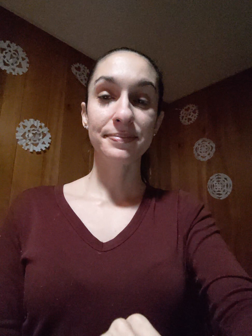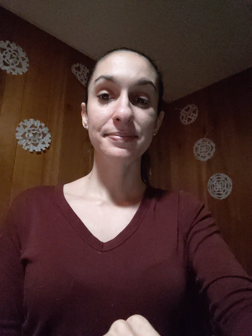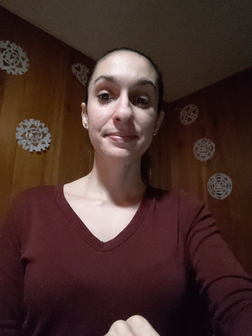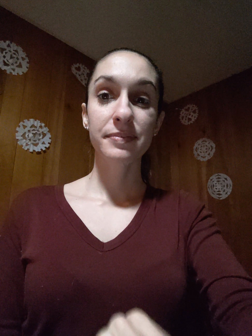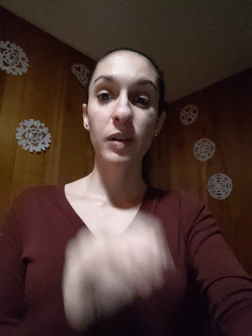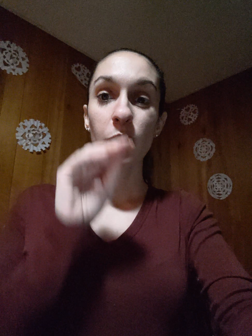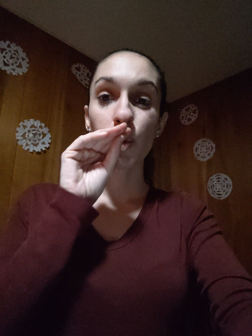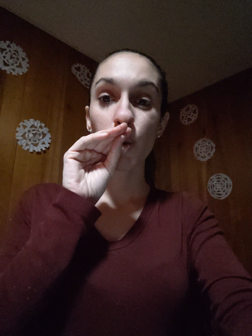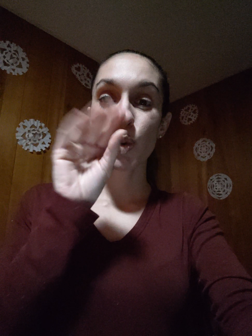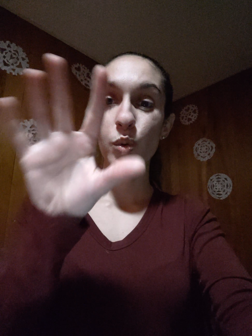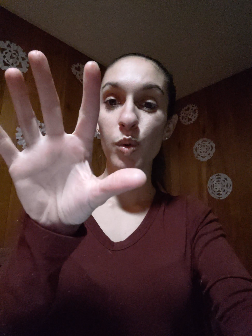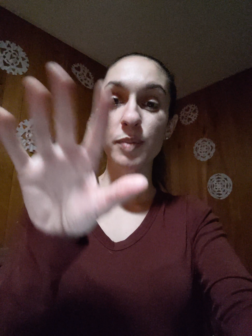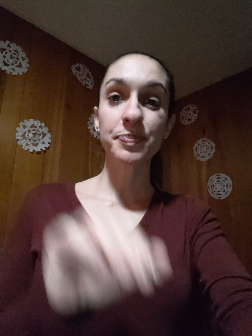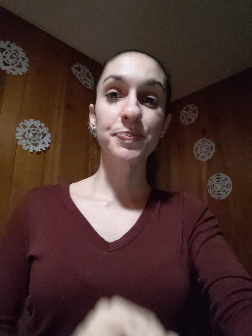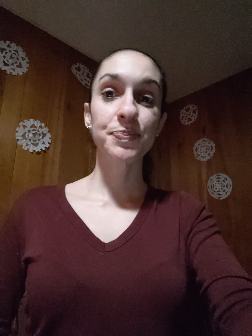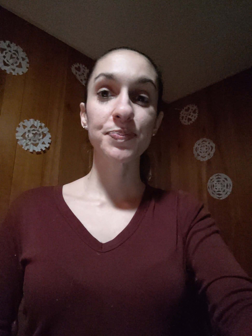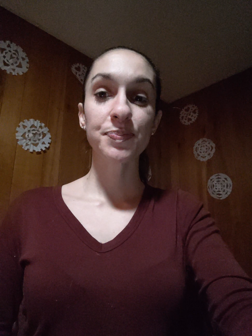blow